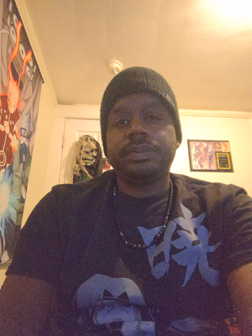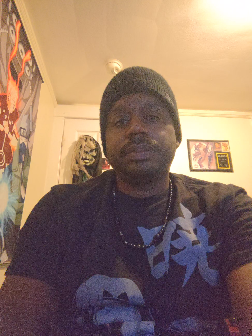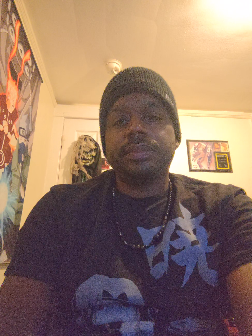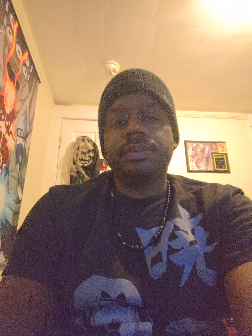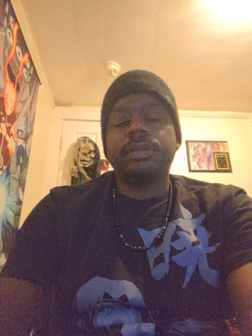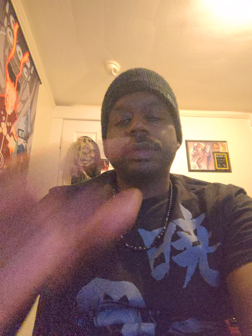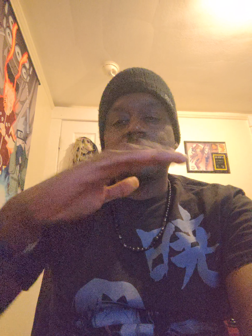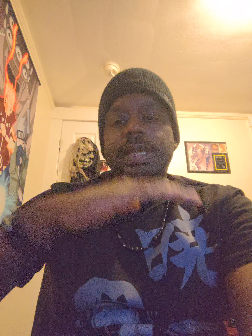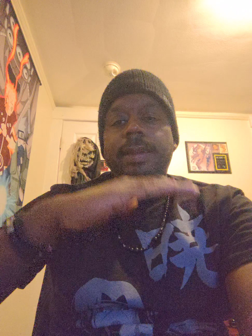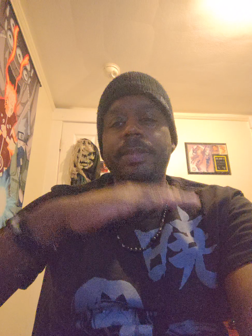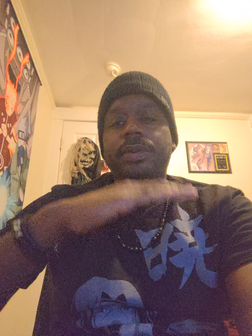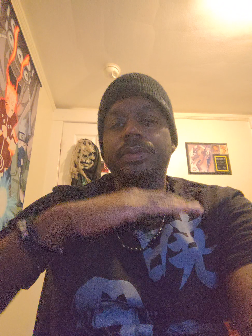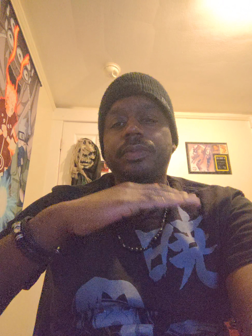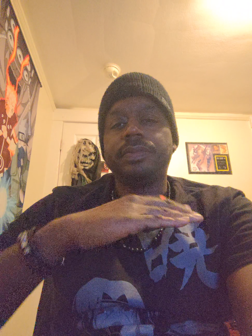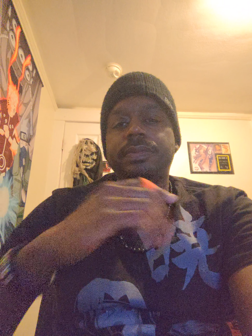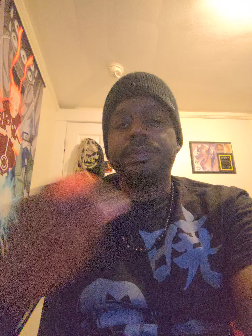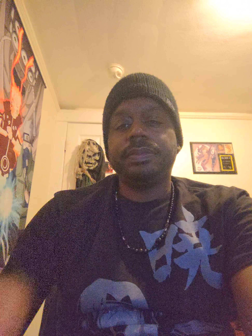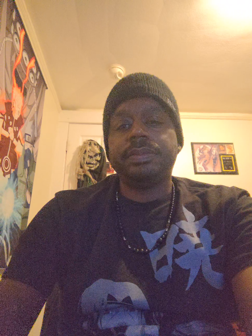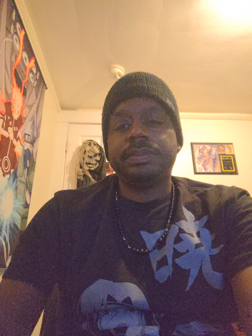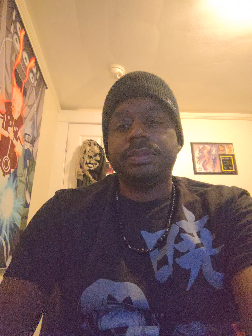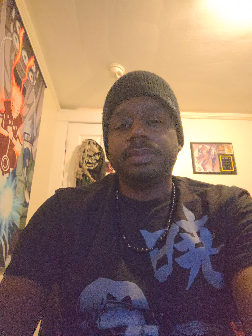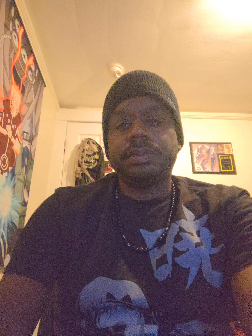table